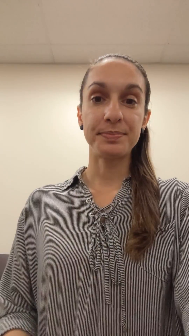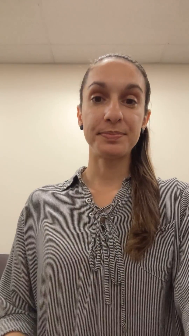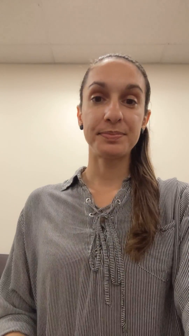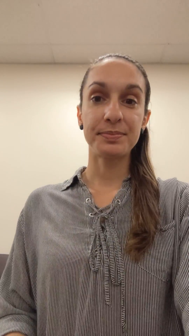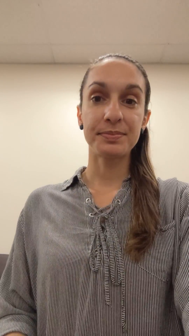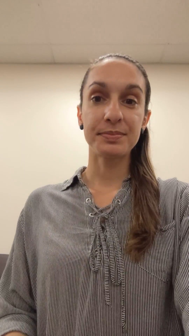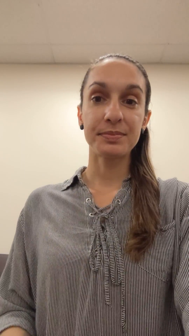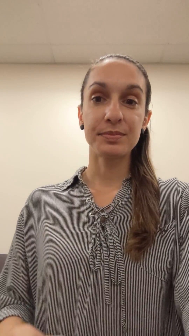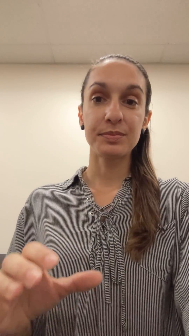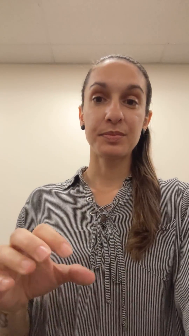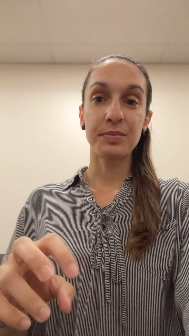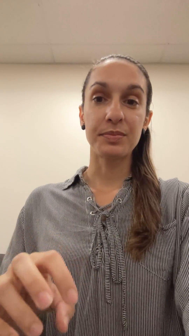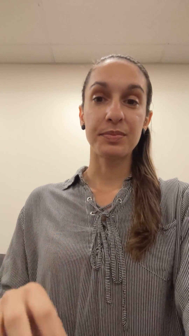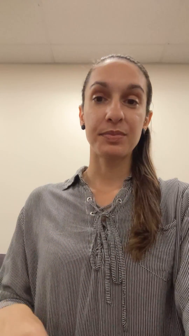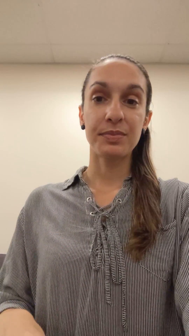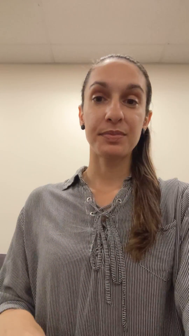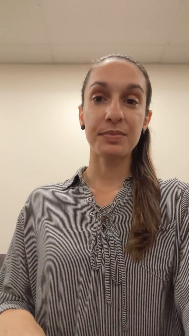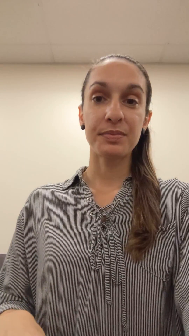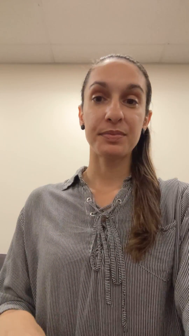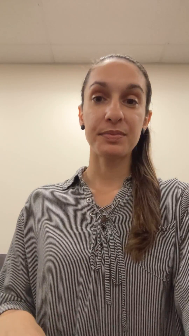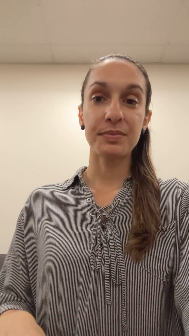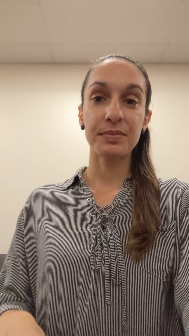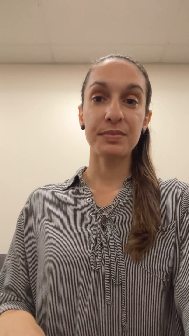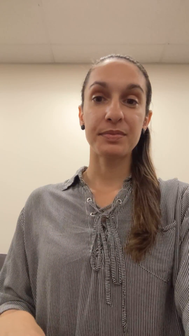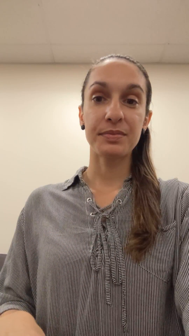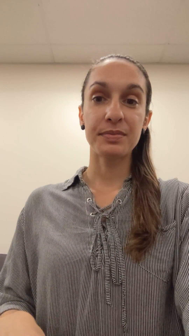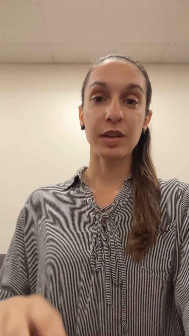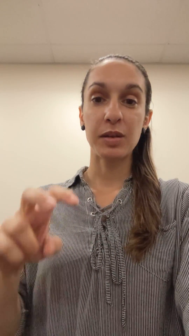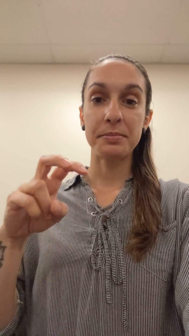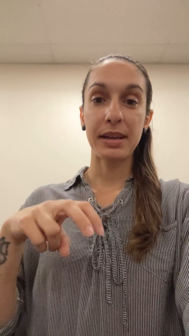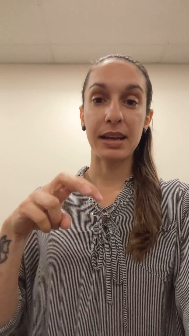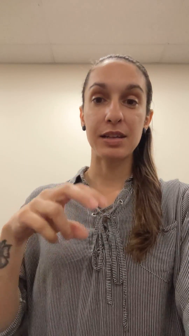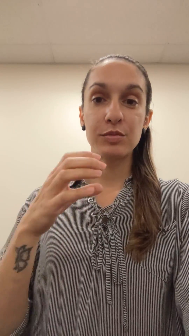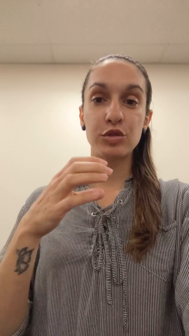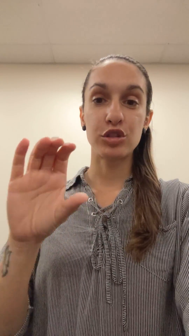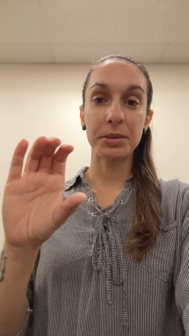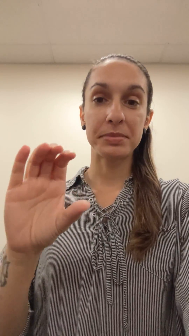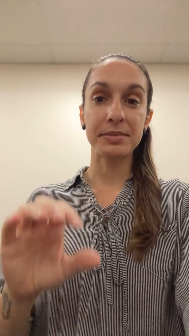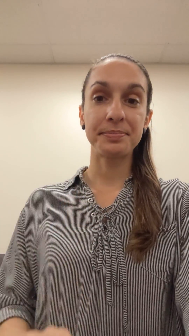potato chip